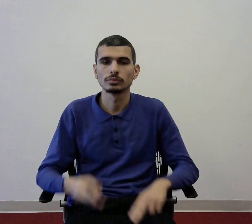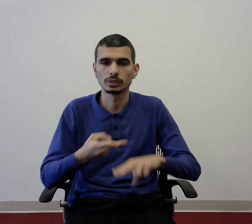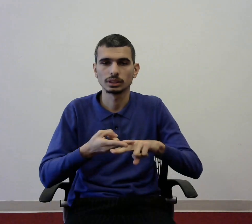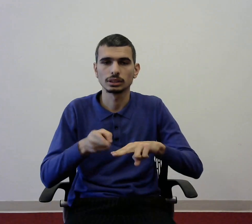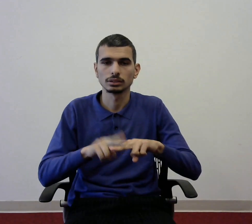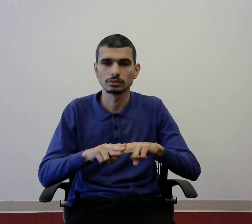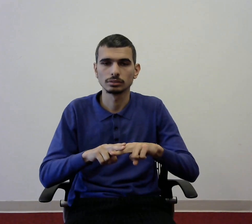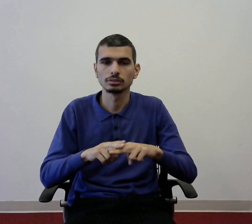bu